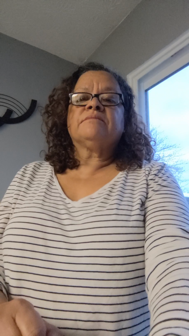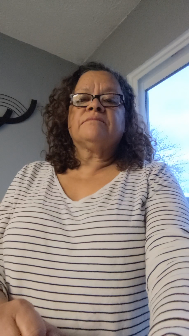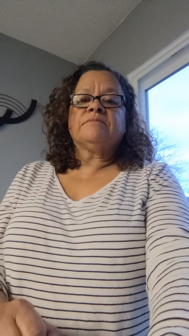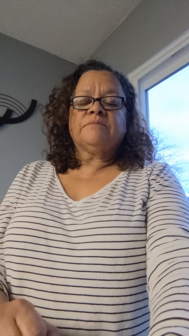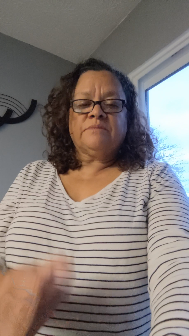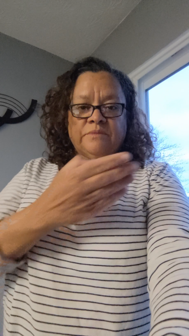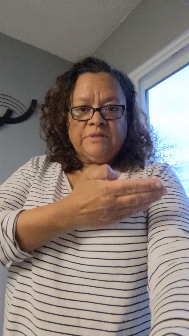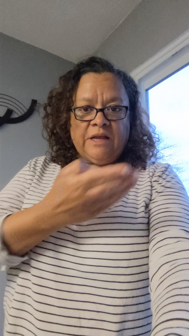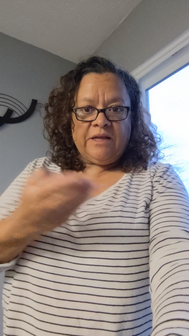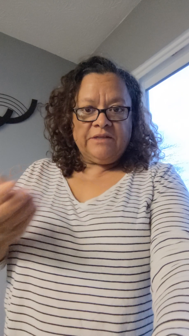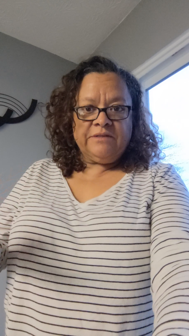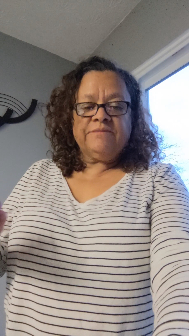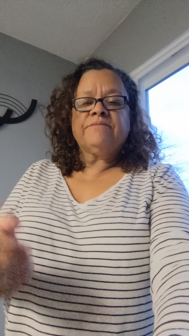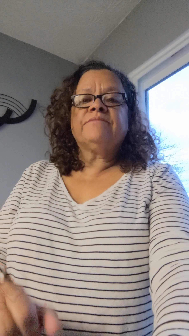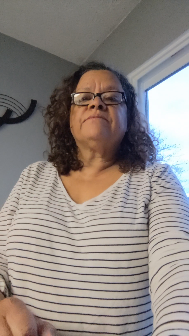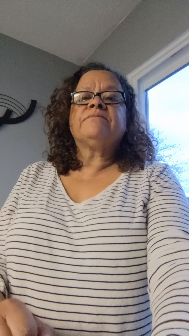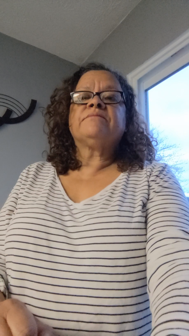carry